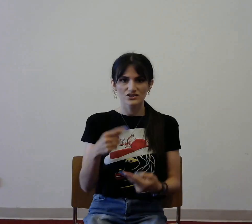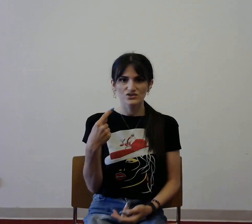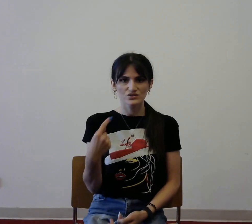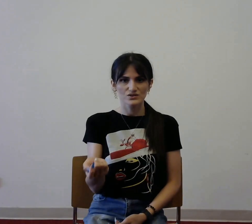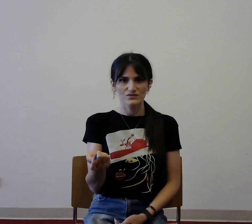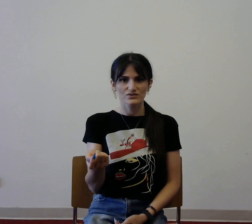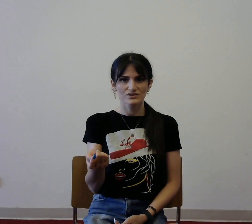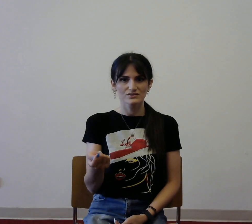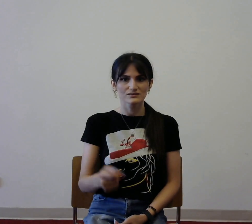ucuzdur